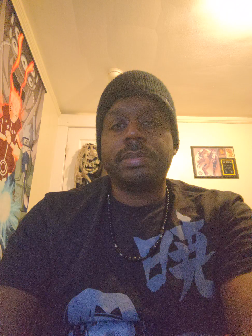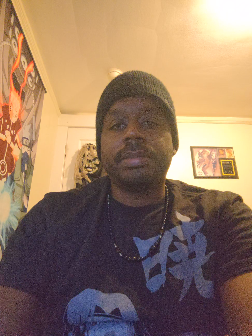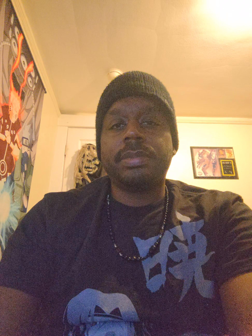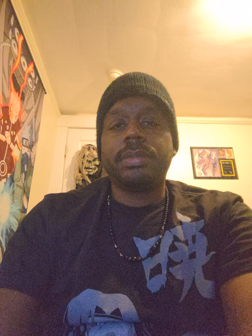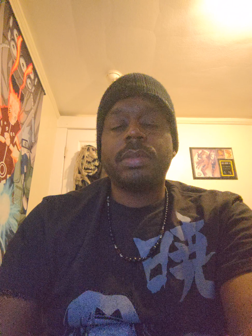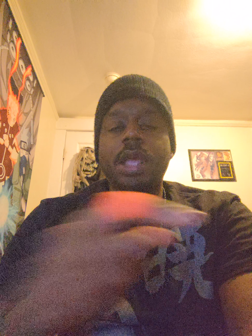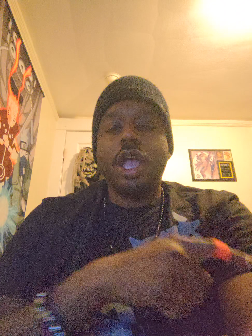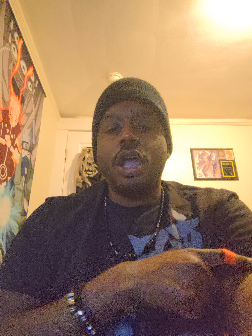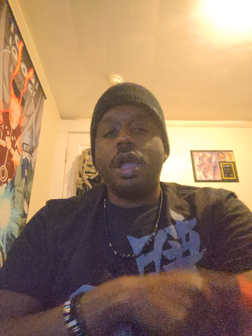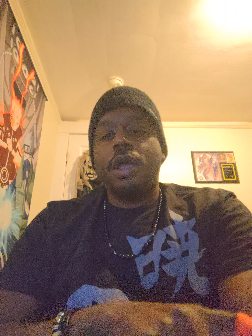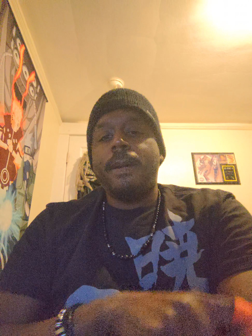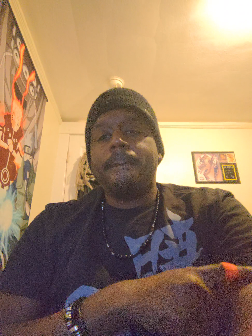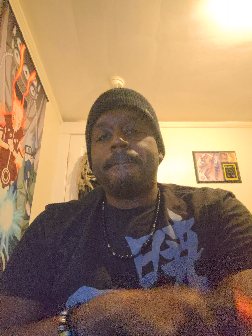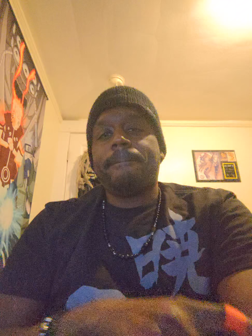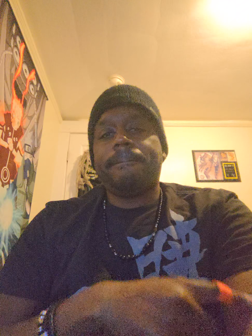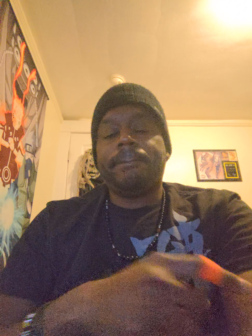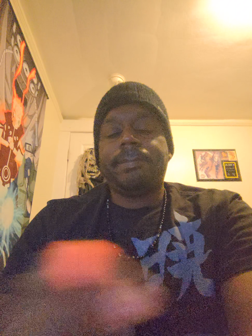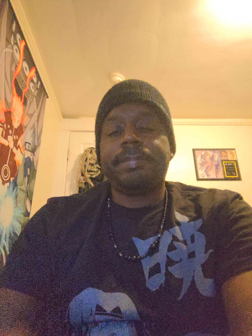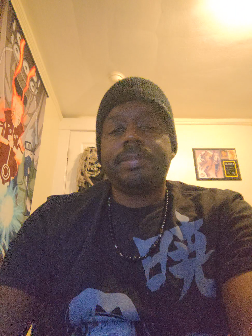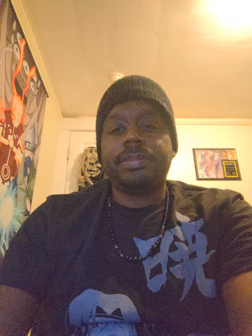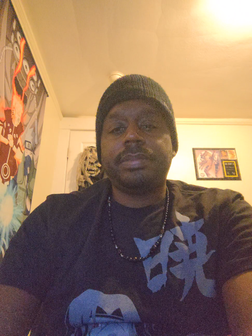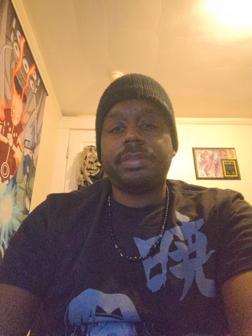arm